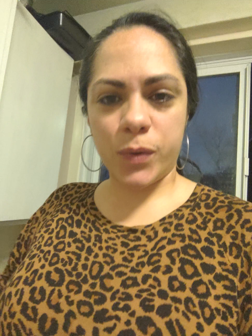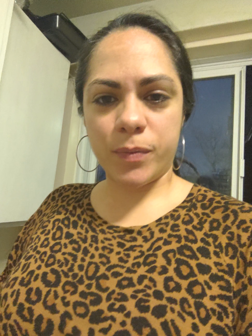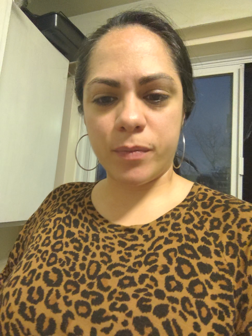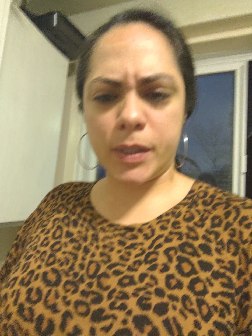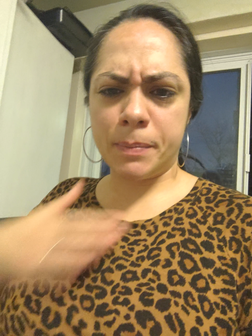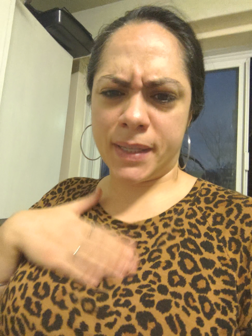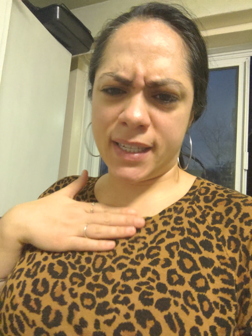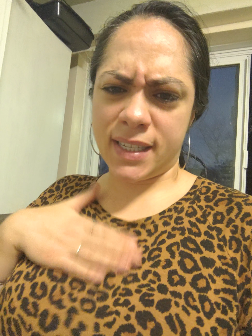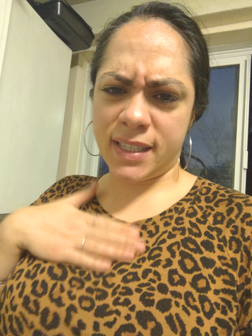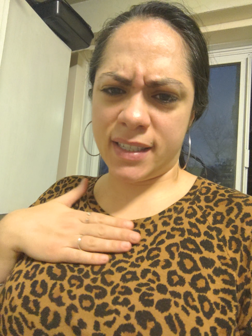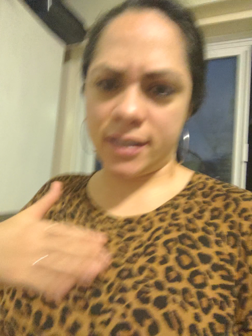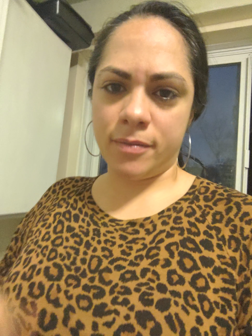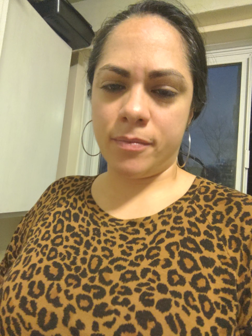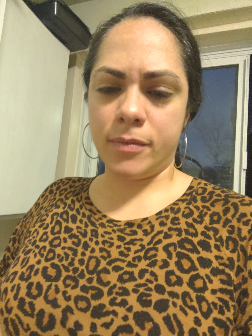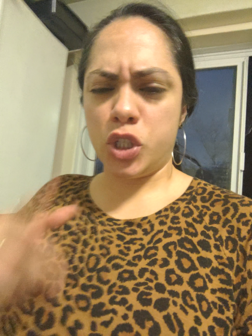please